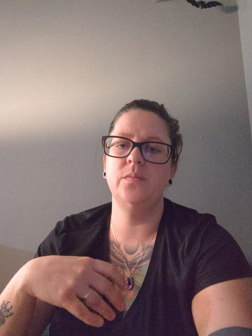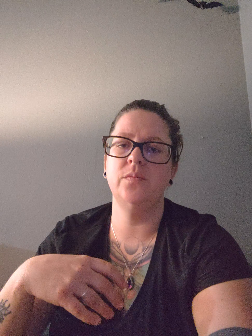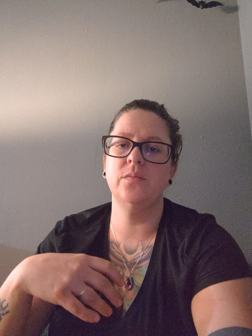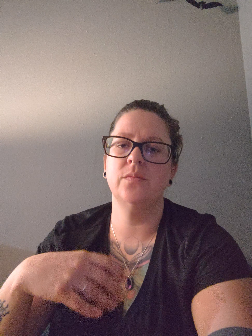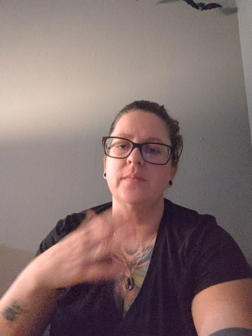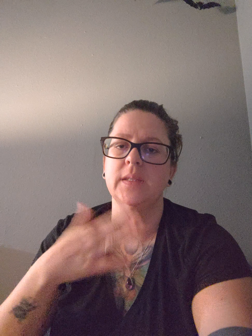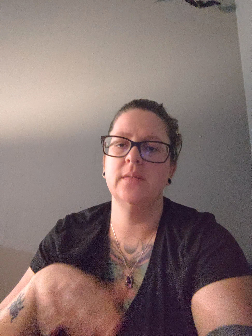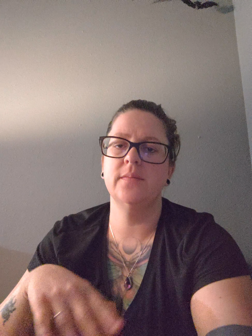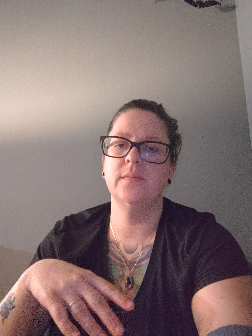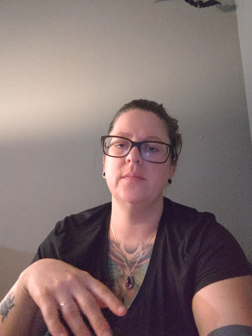bad